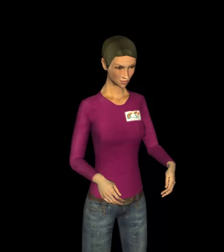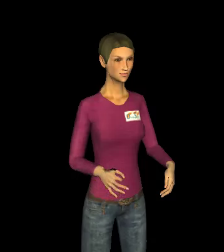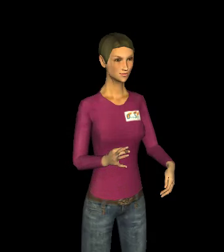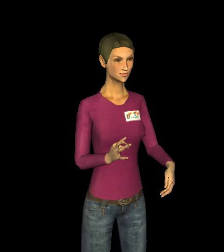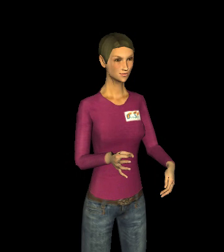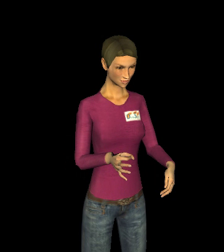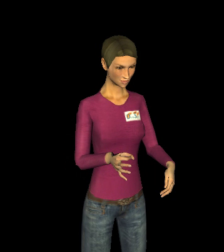نعم